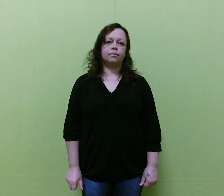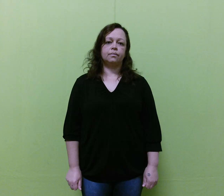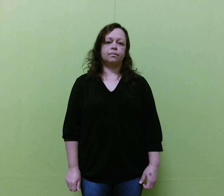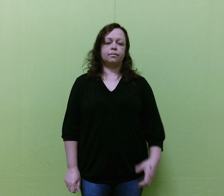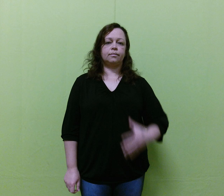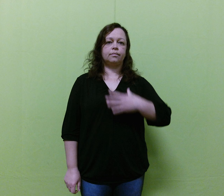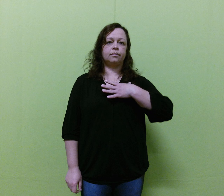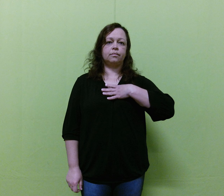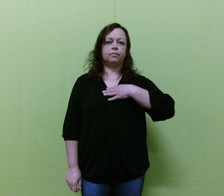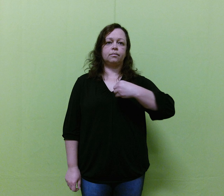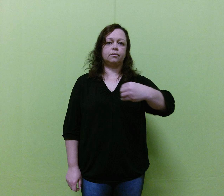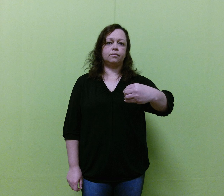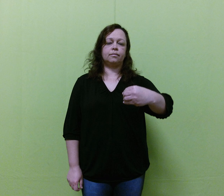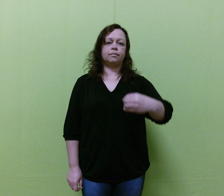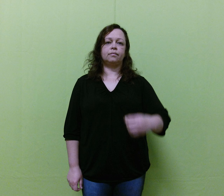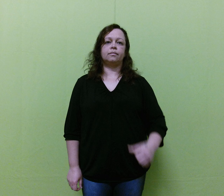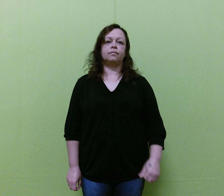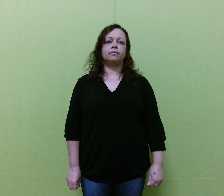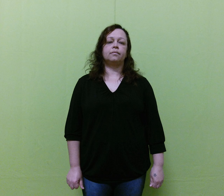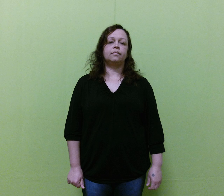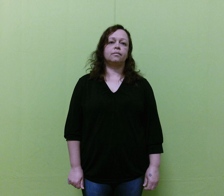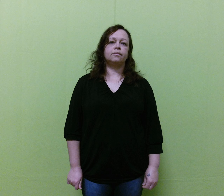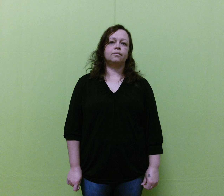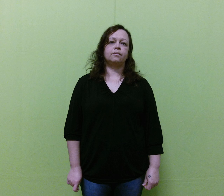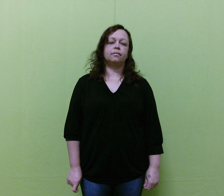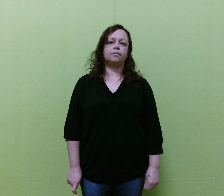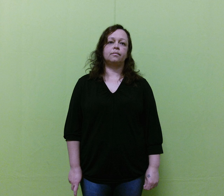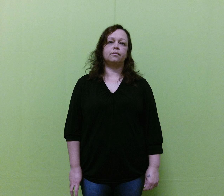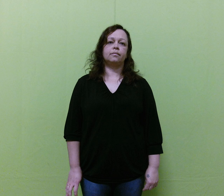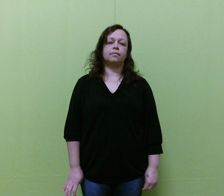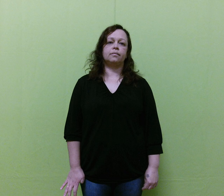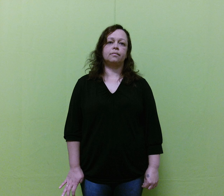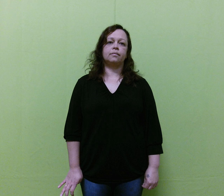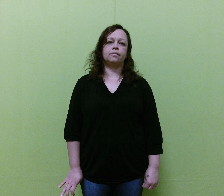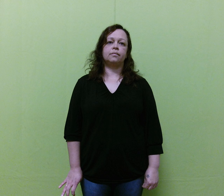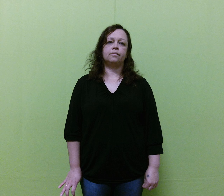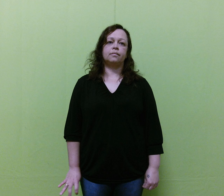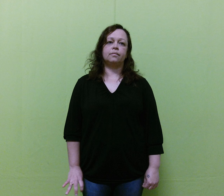filho